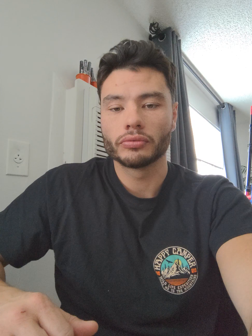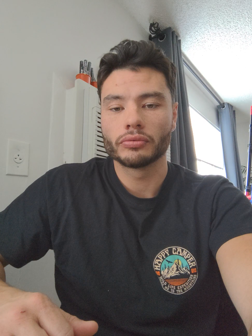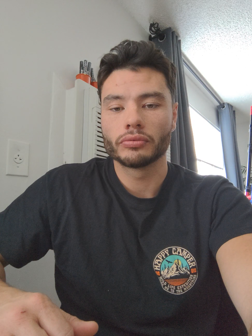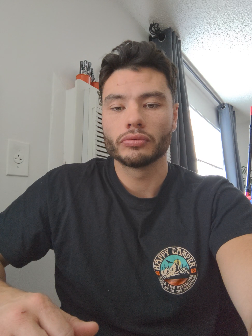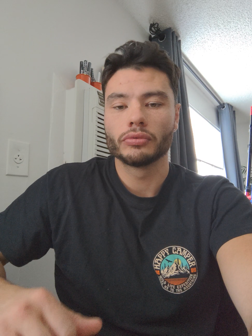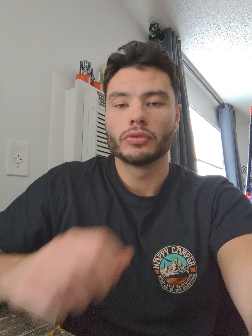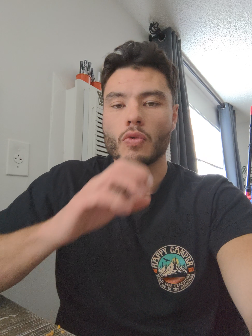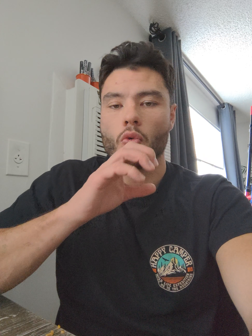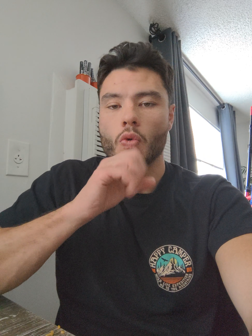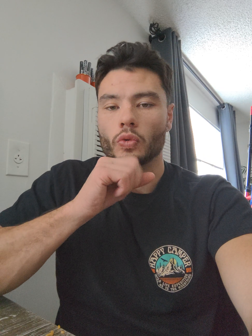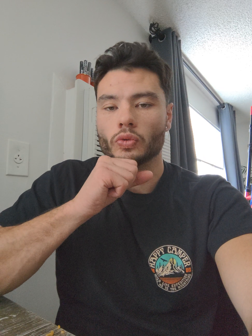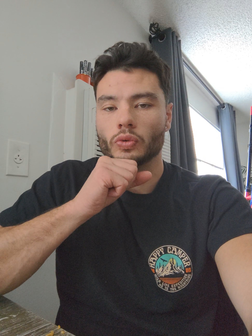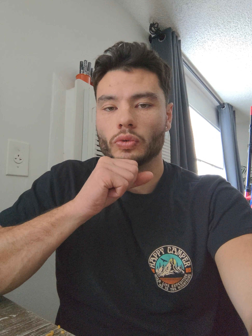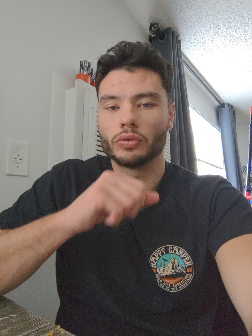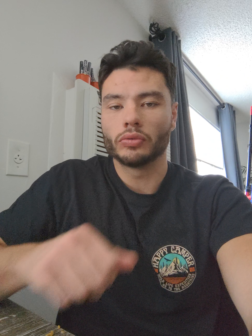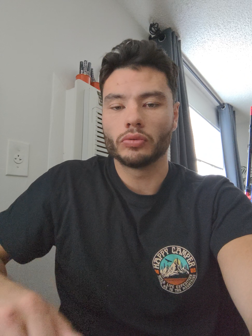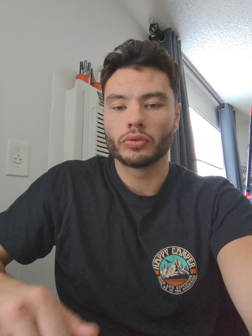orange